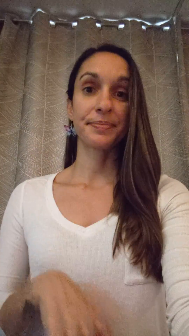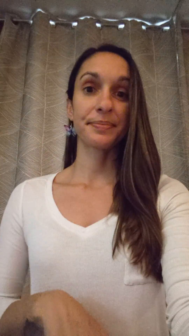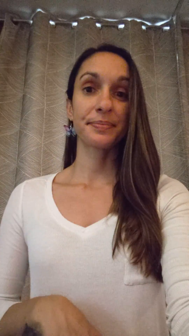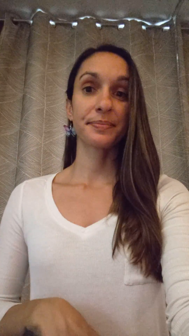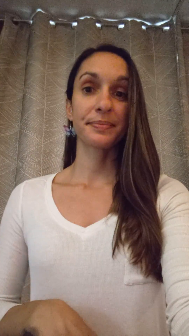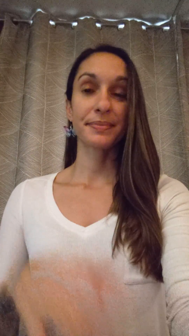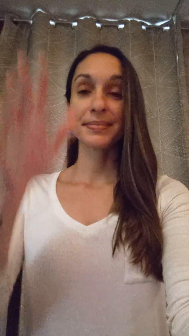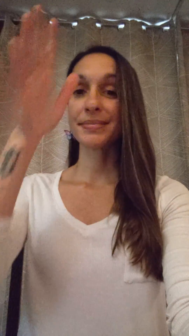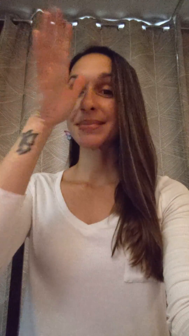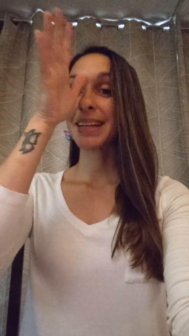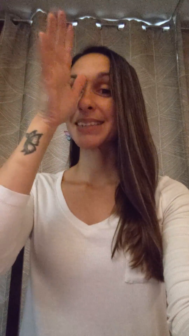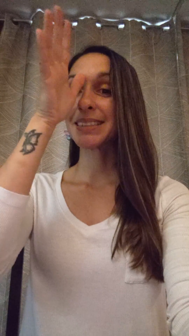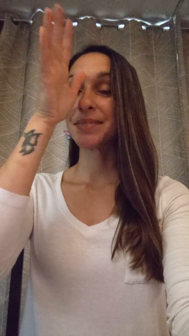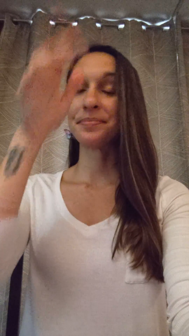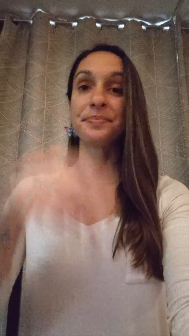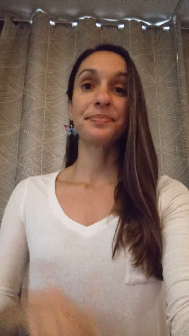daddy